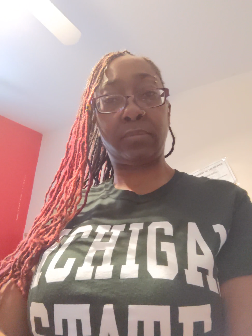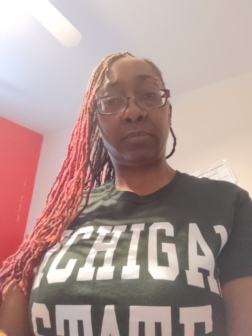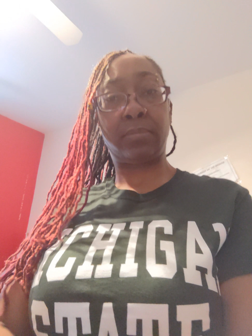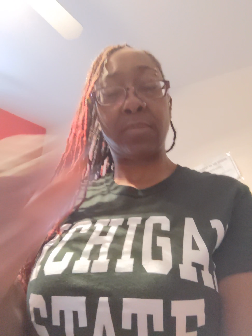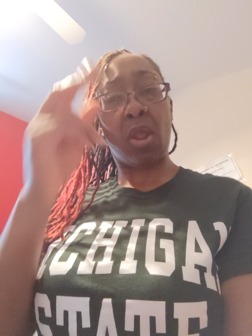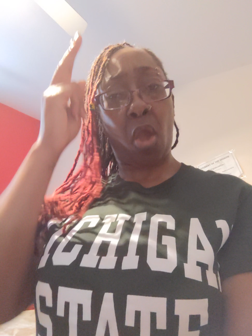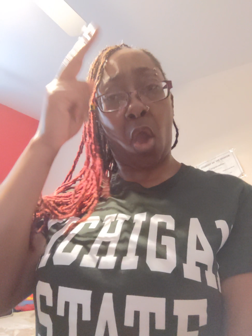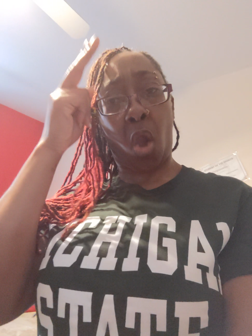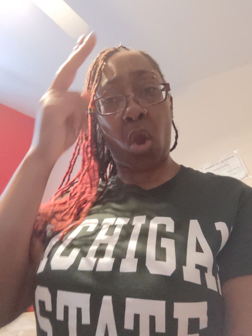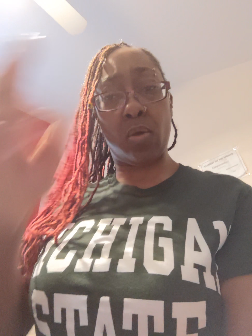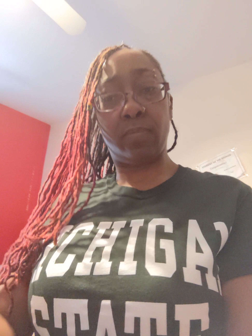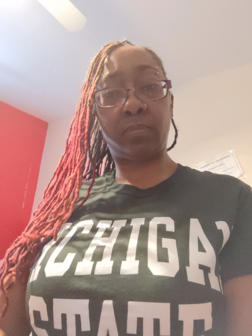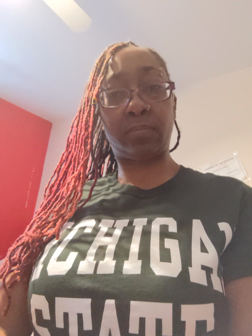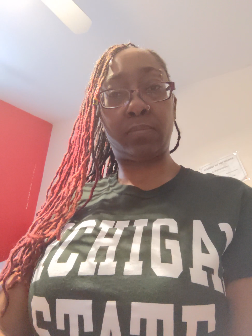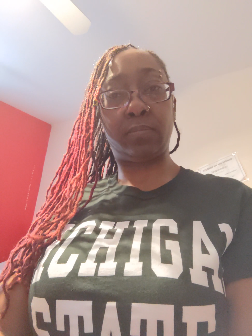uncle